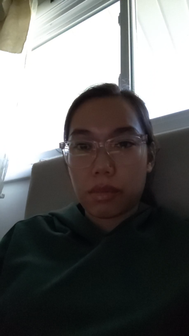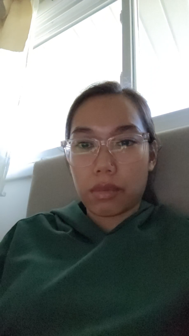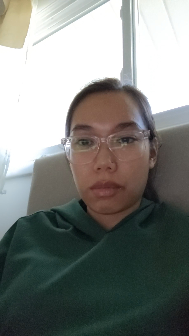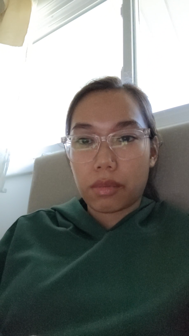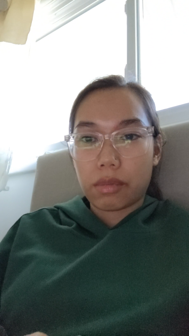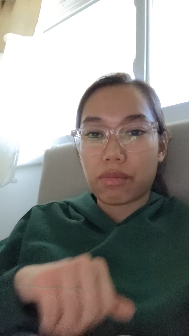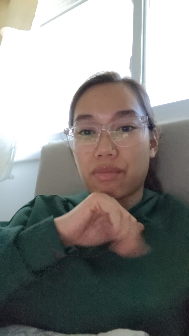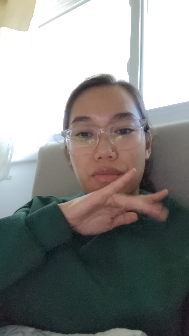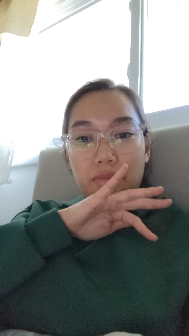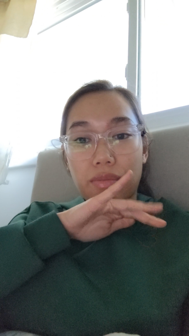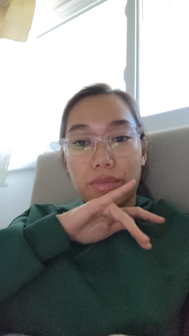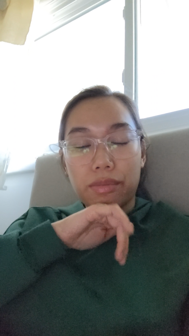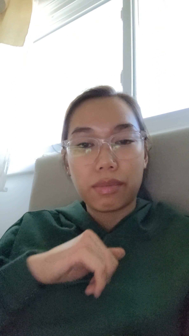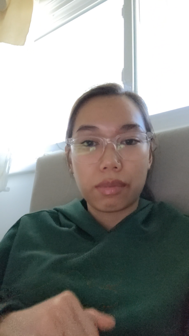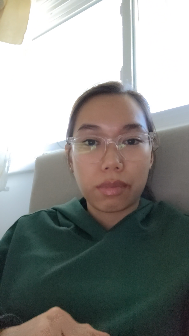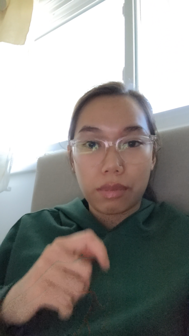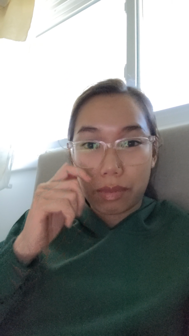naughty